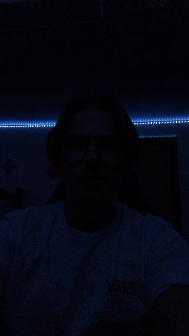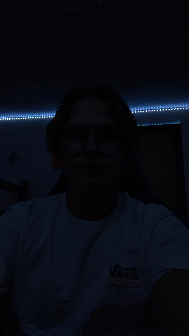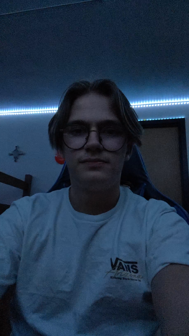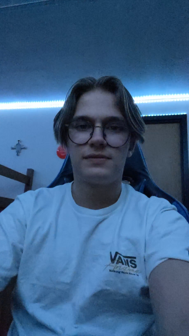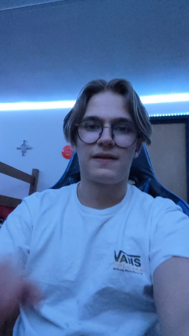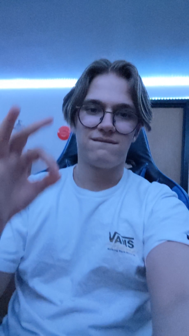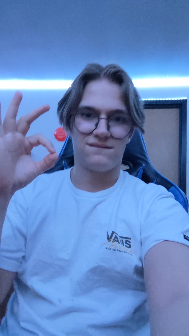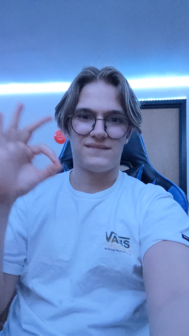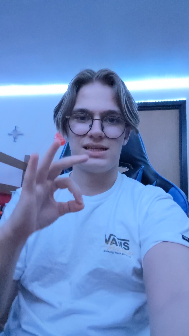fit